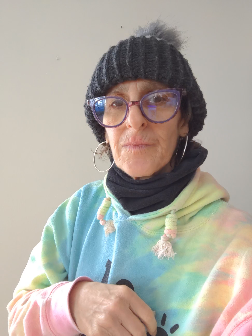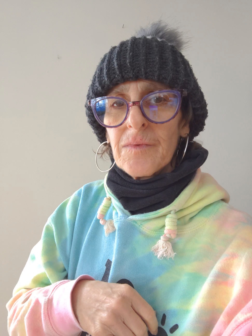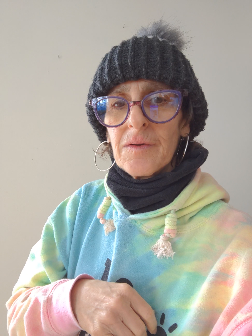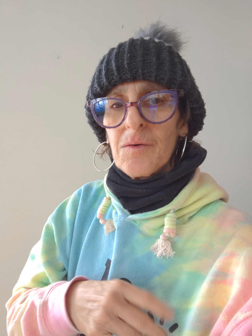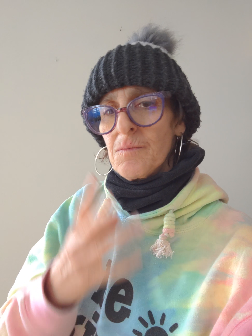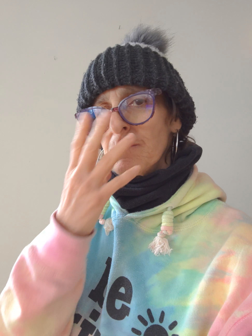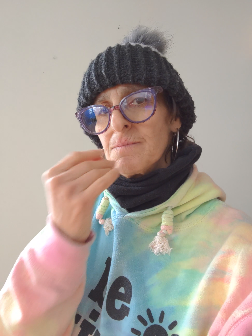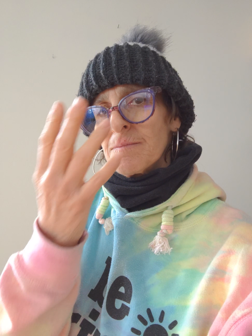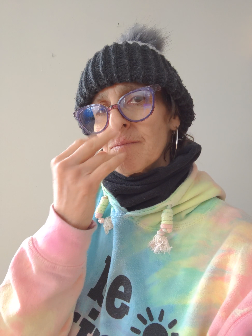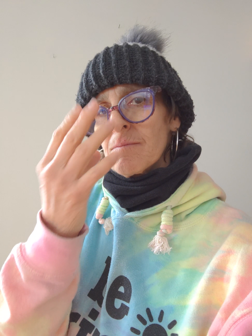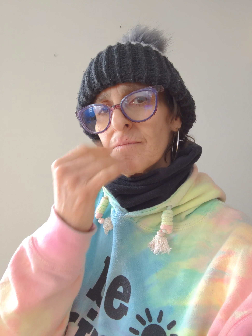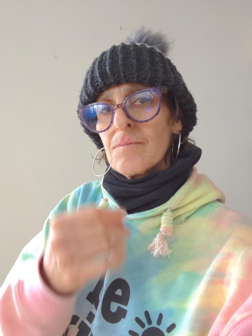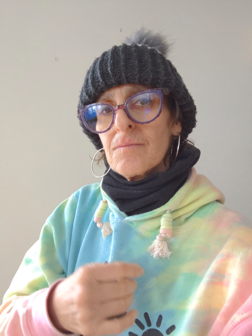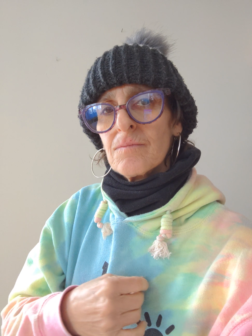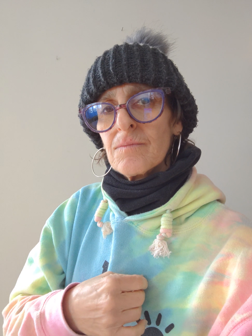wolf